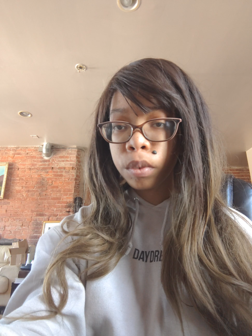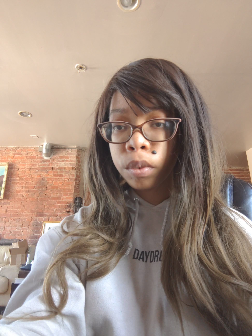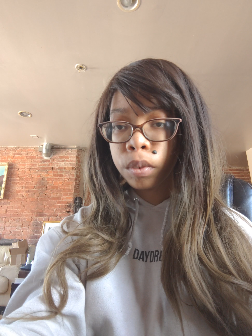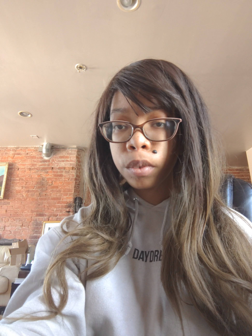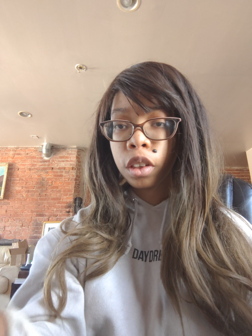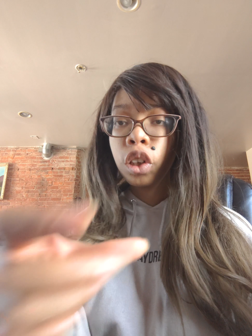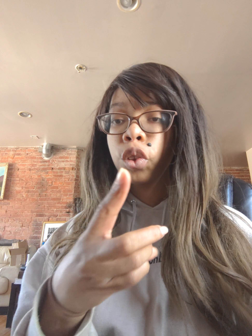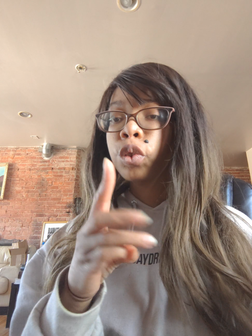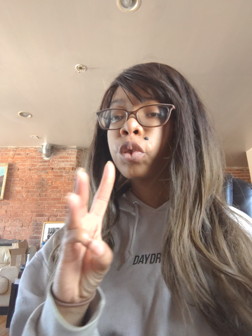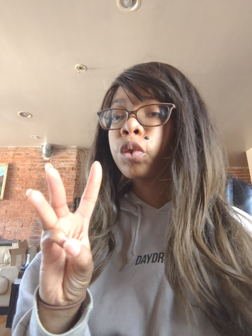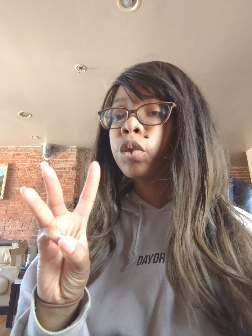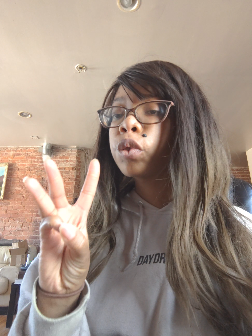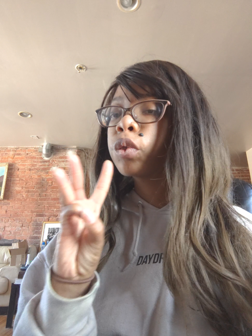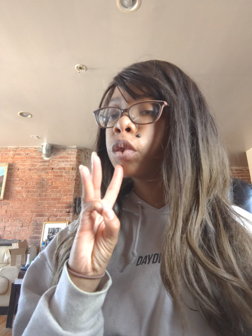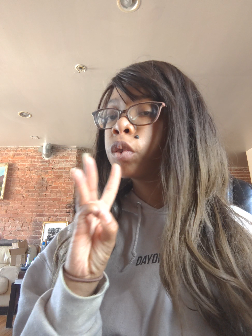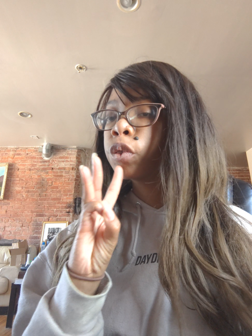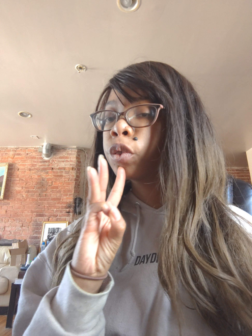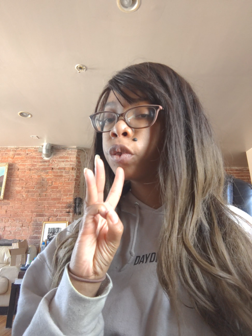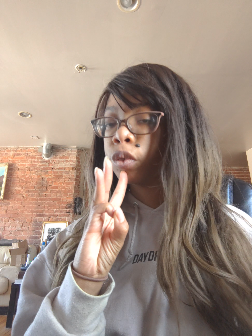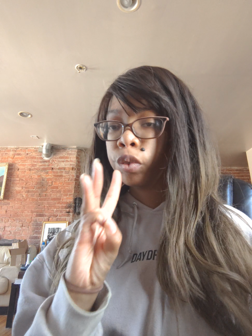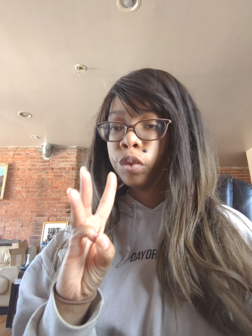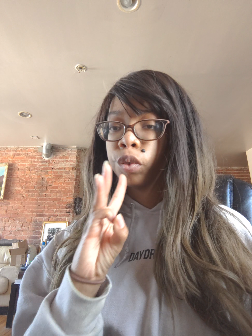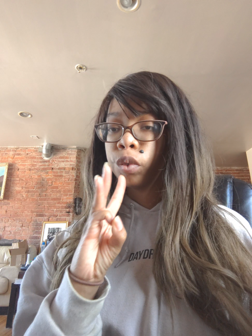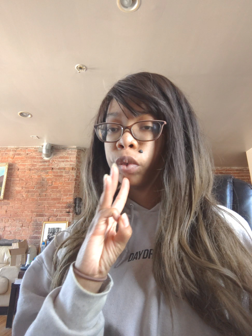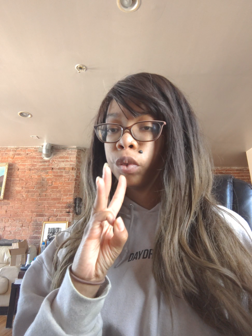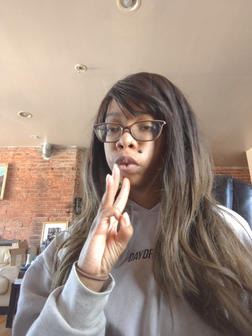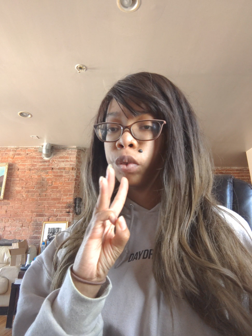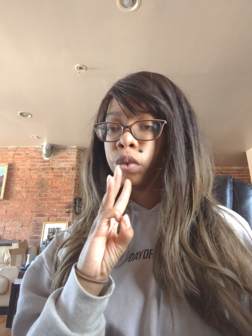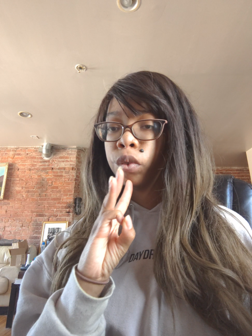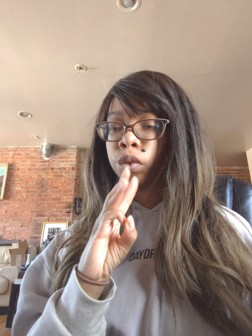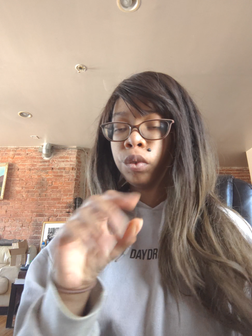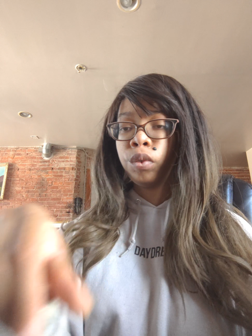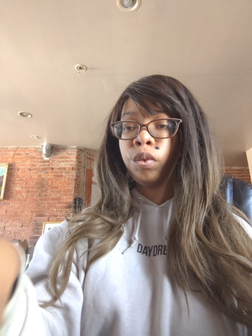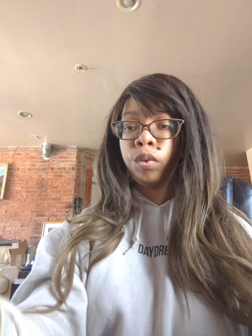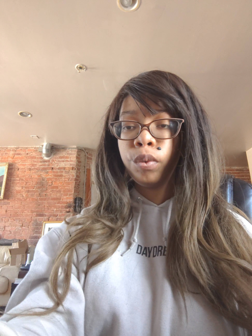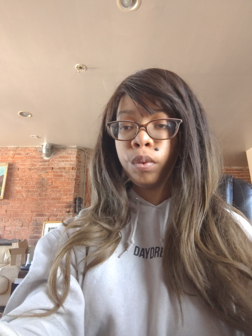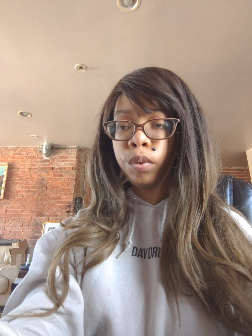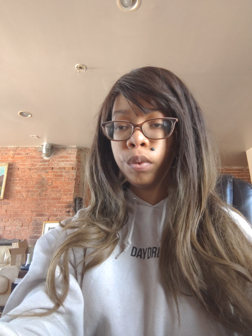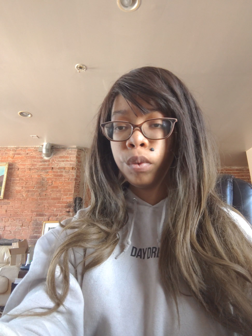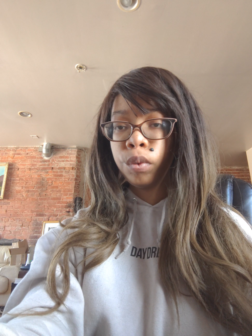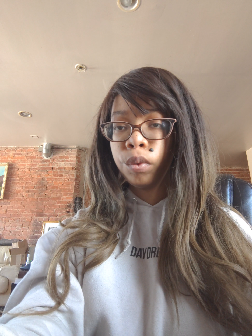water